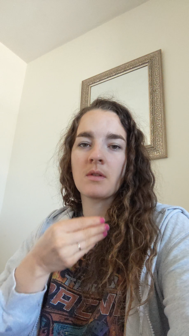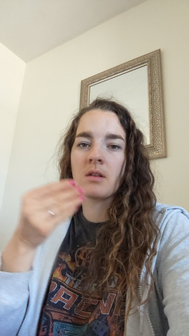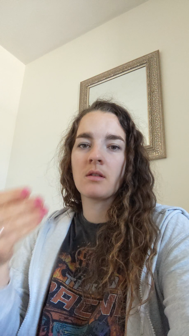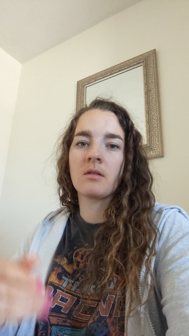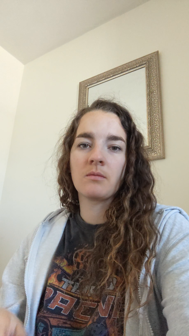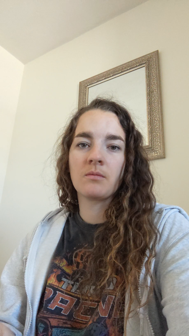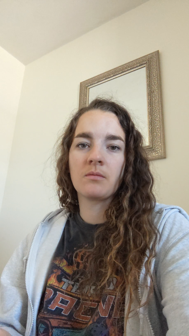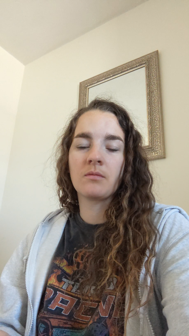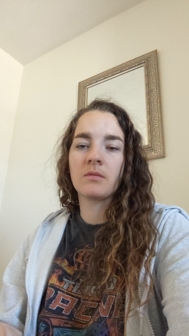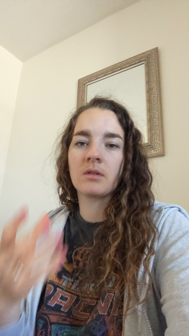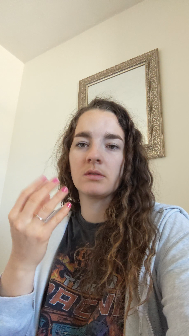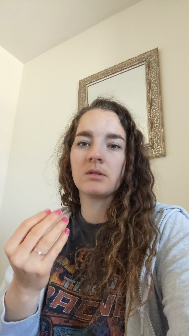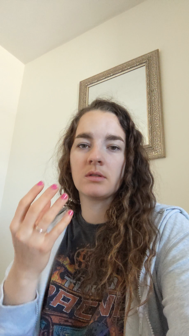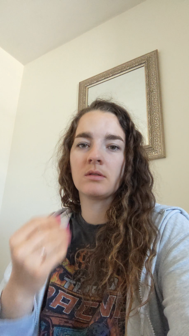gentle